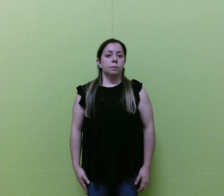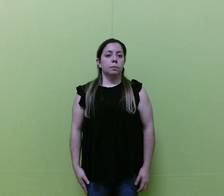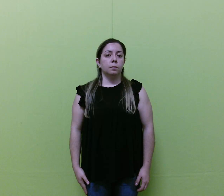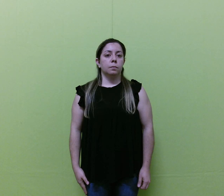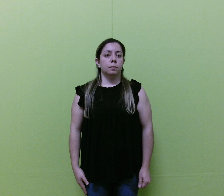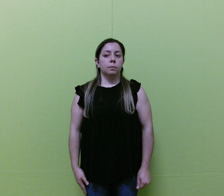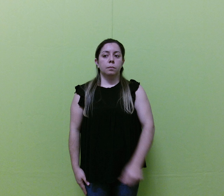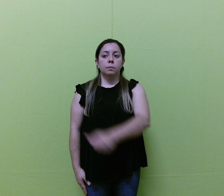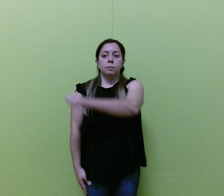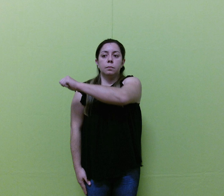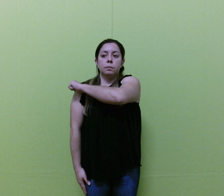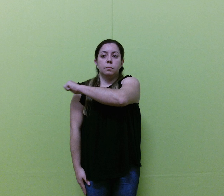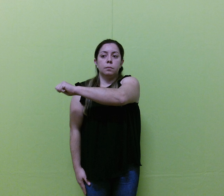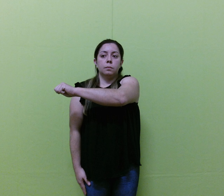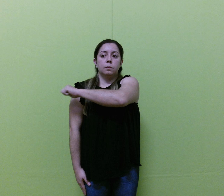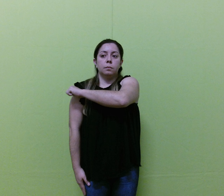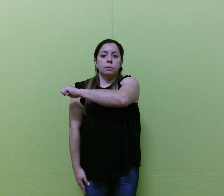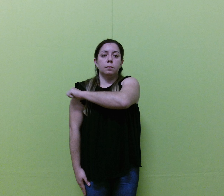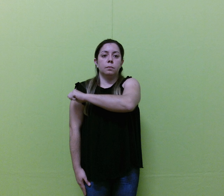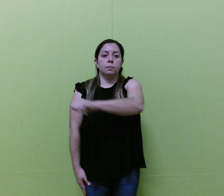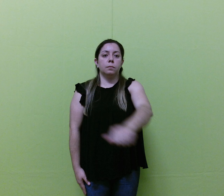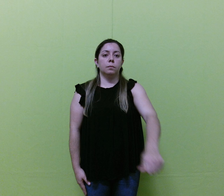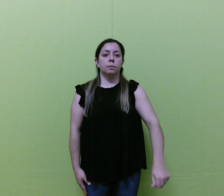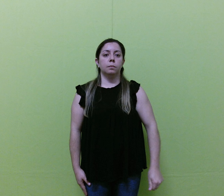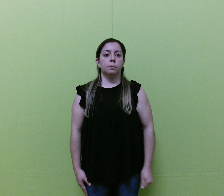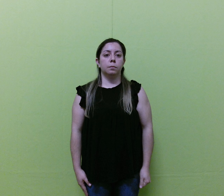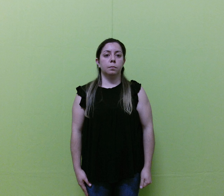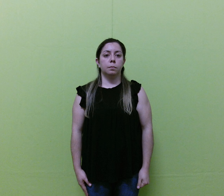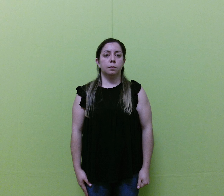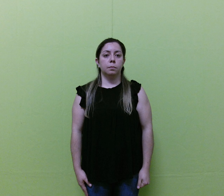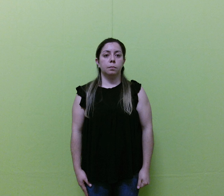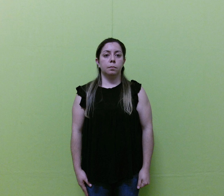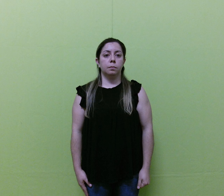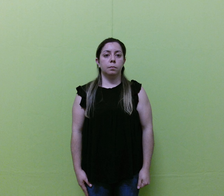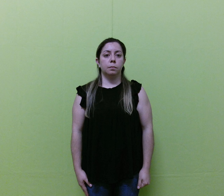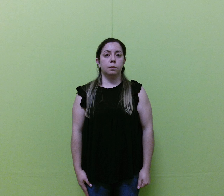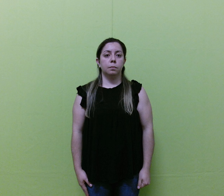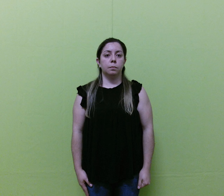aluno